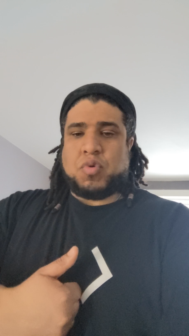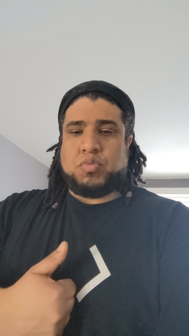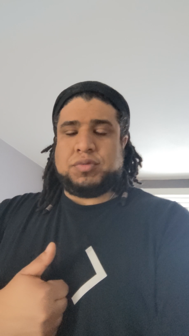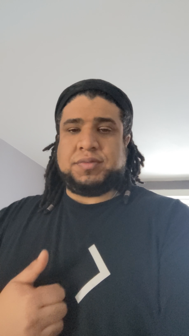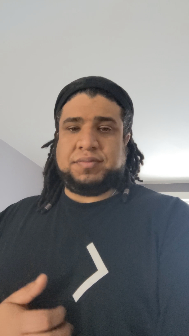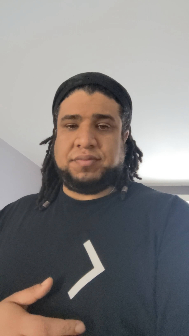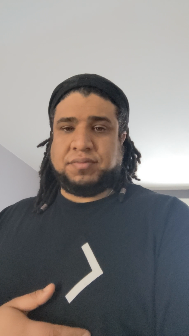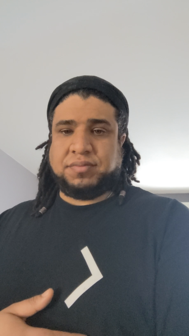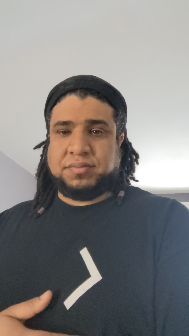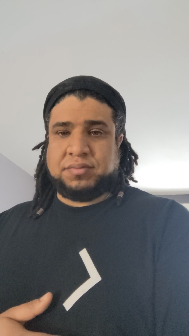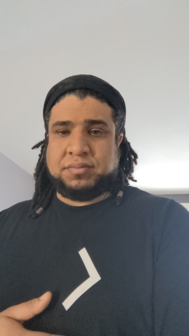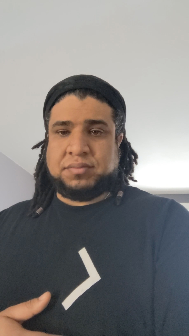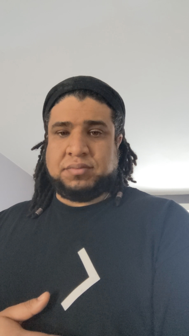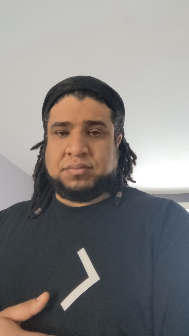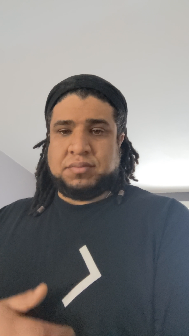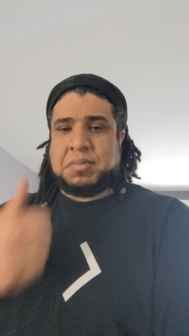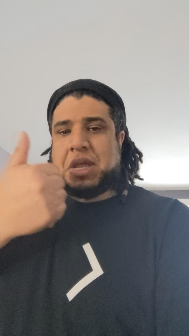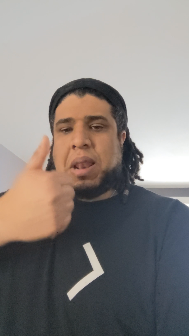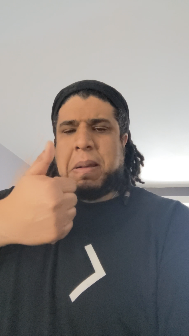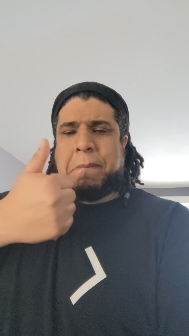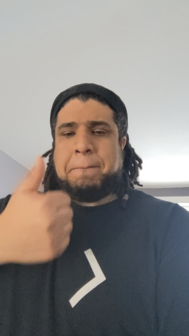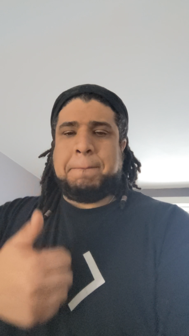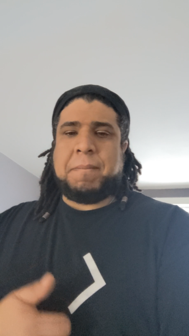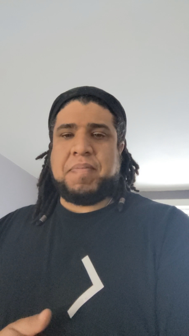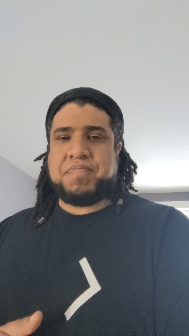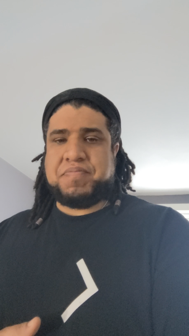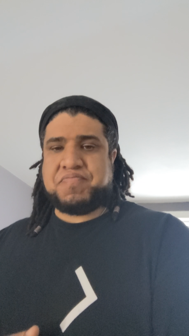help